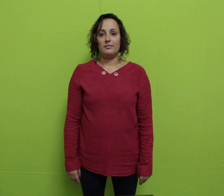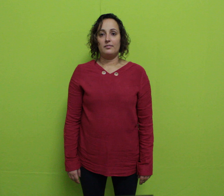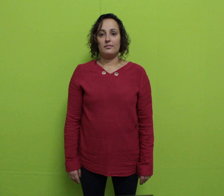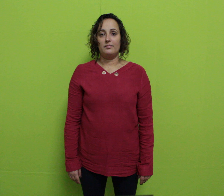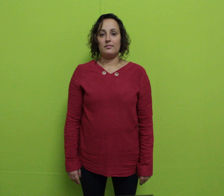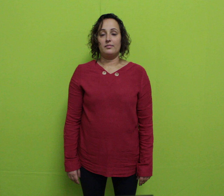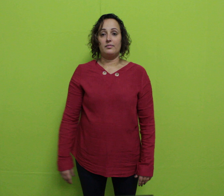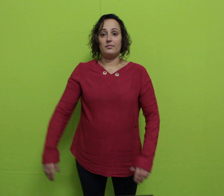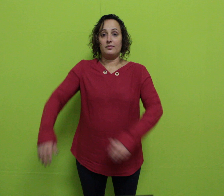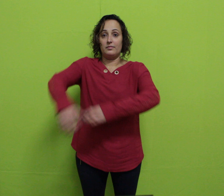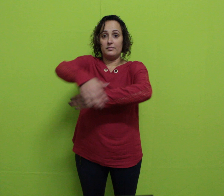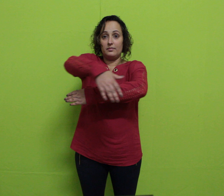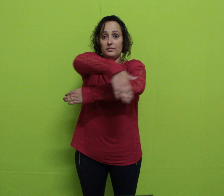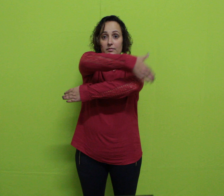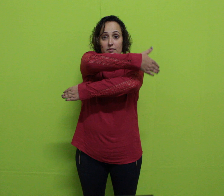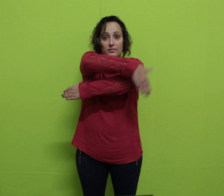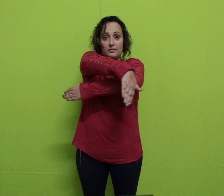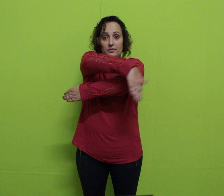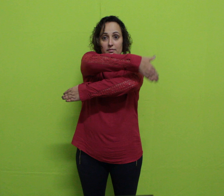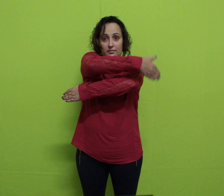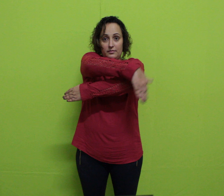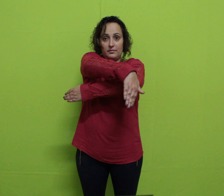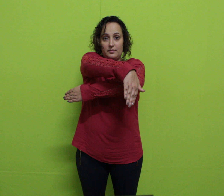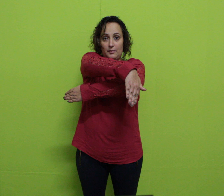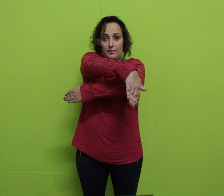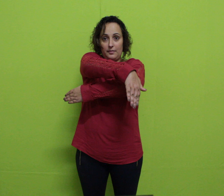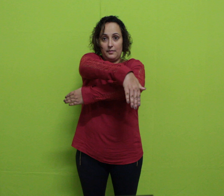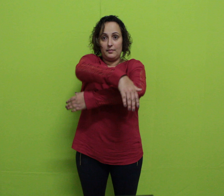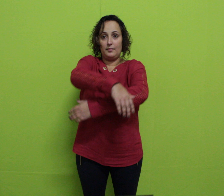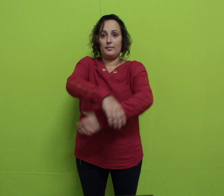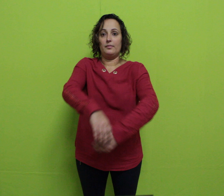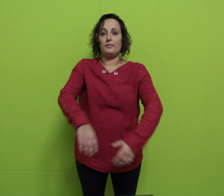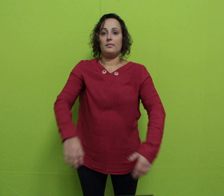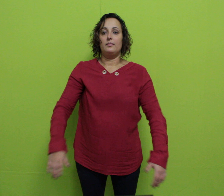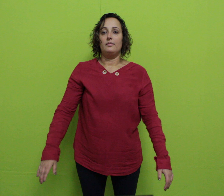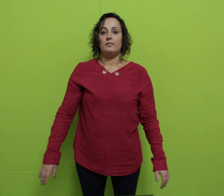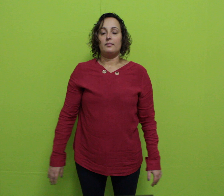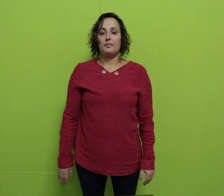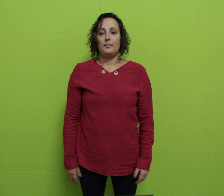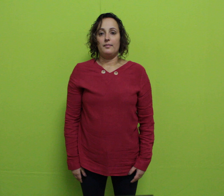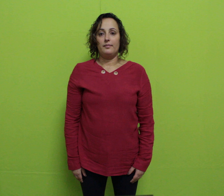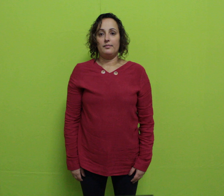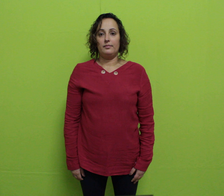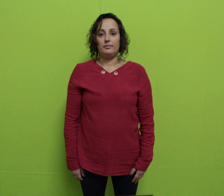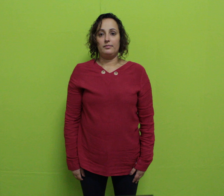esquina